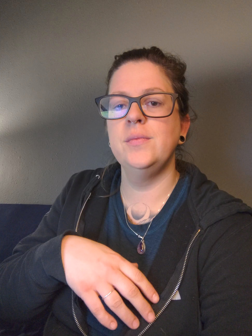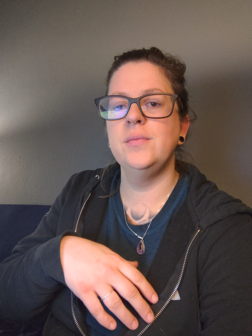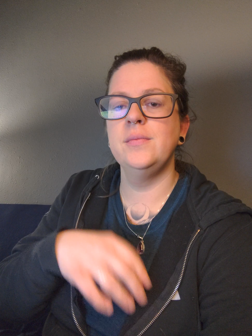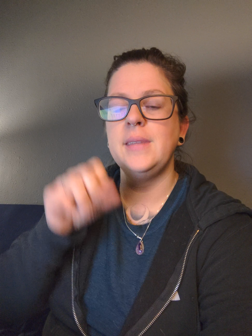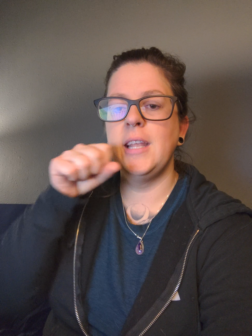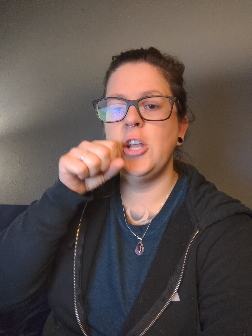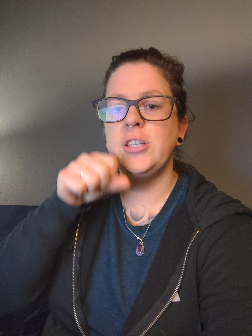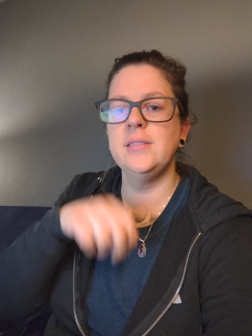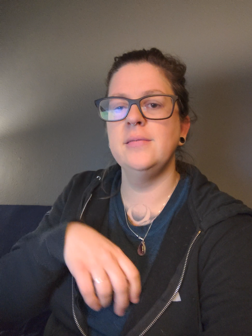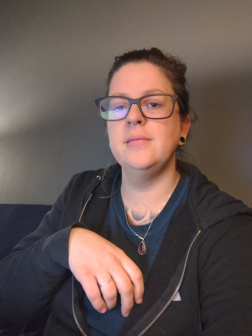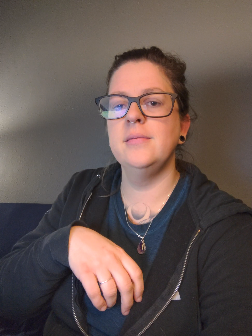carrot